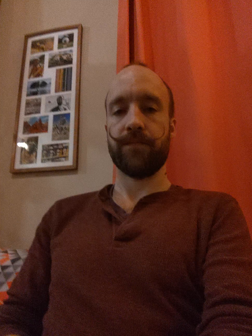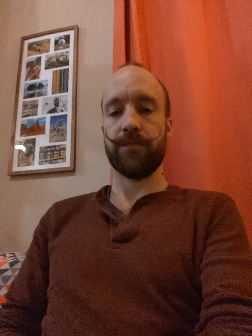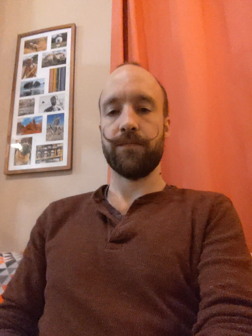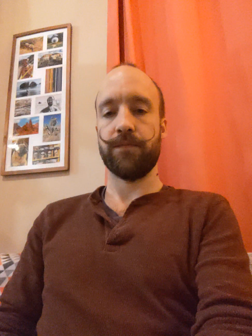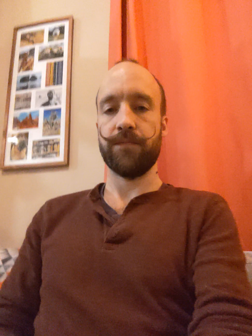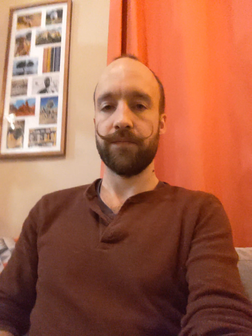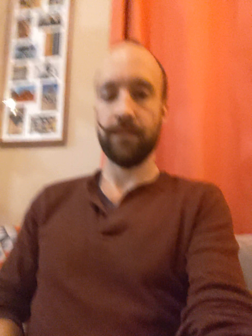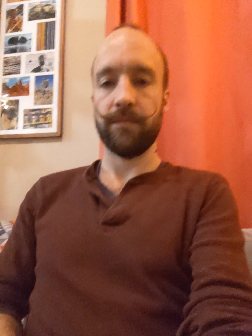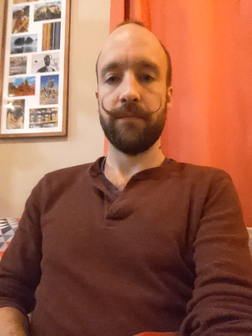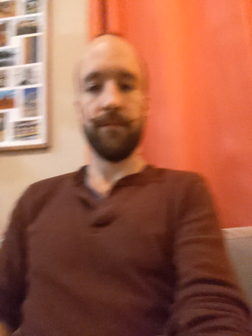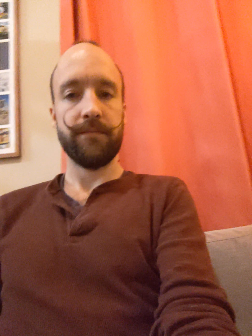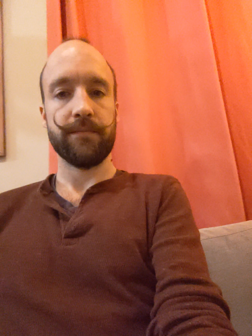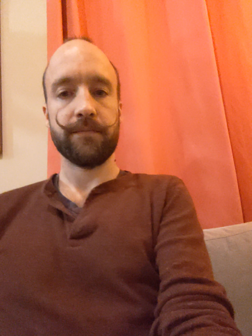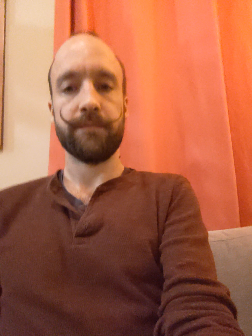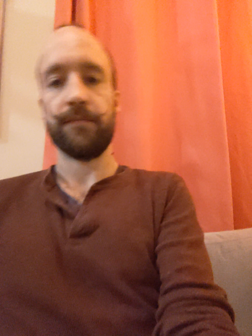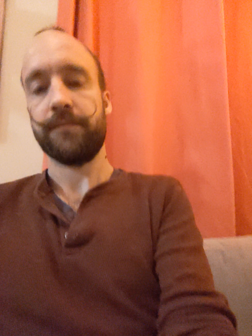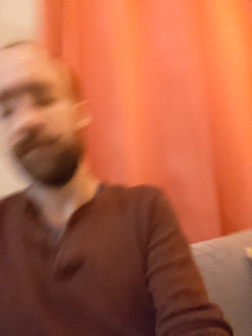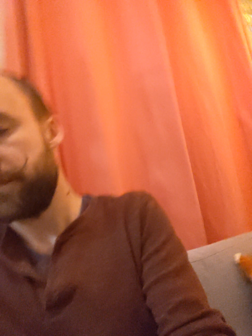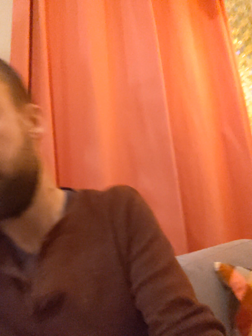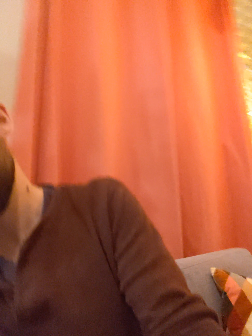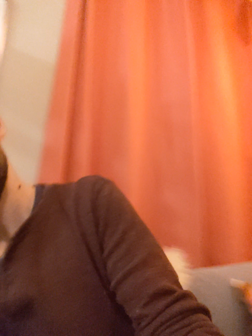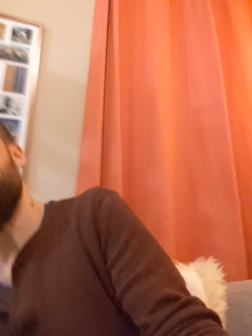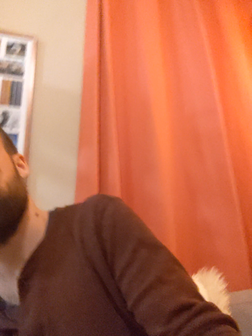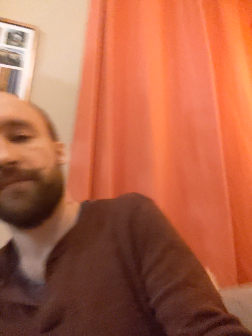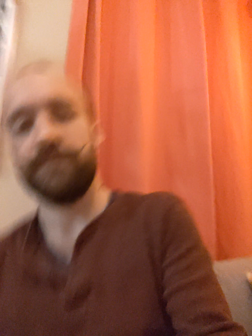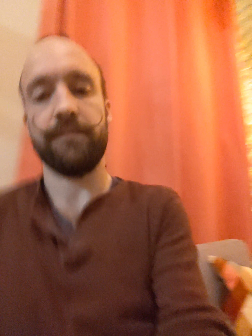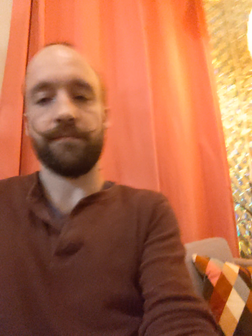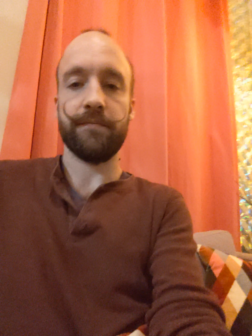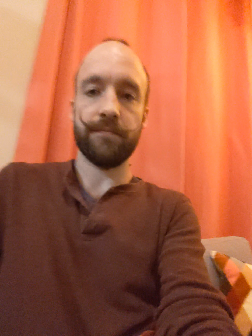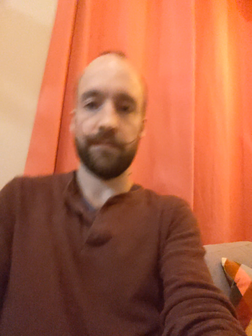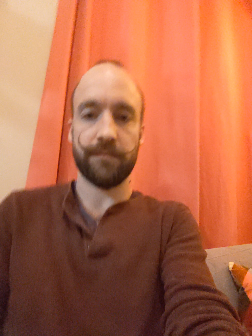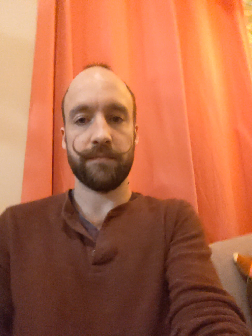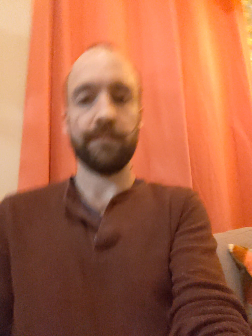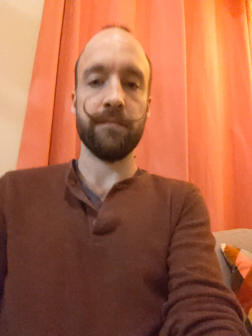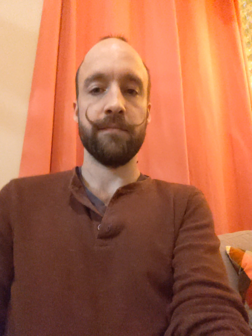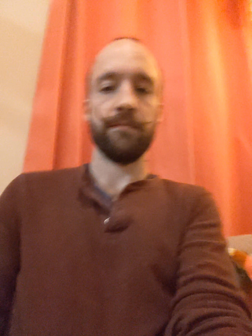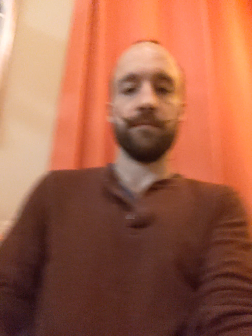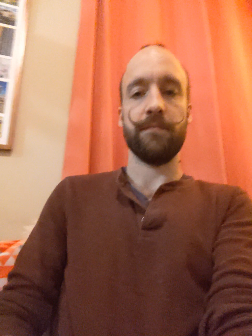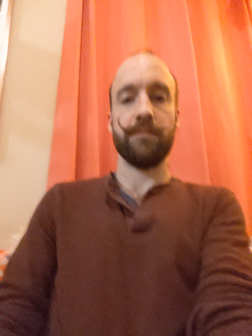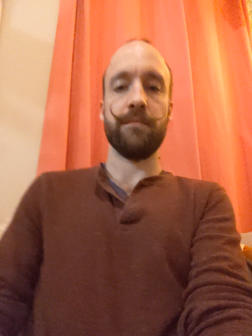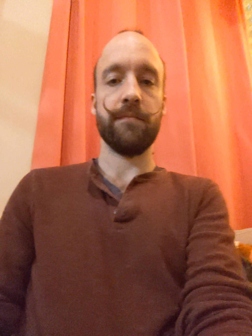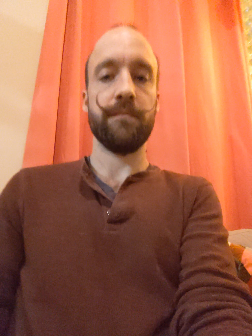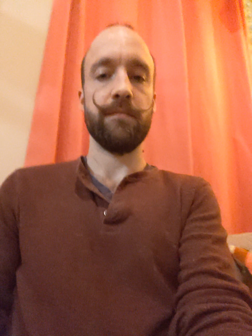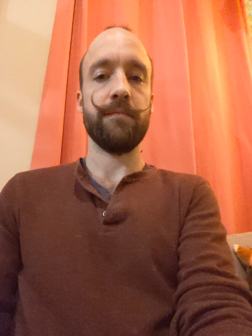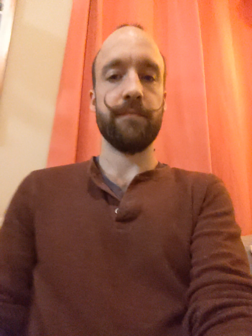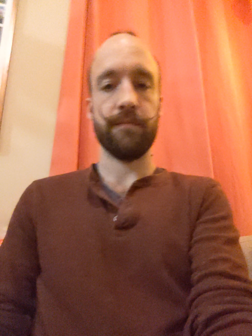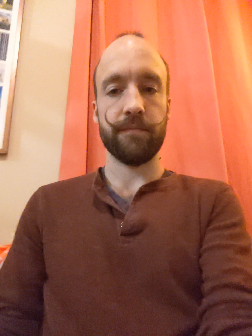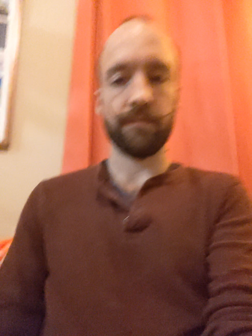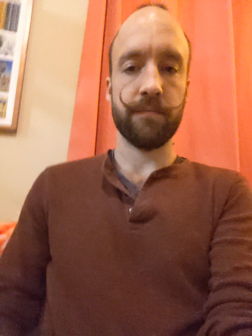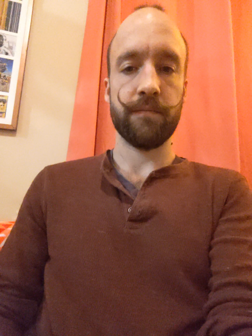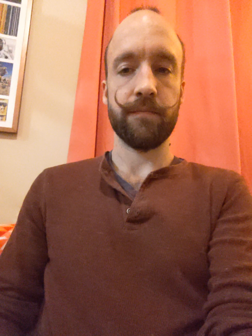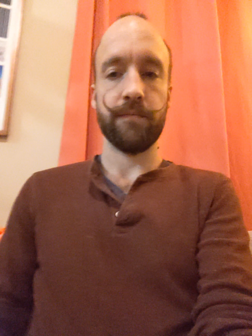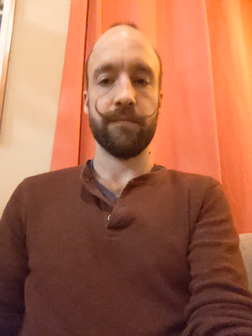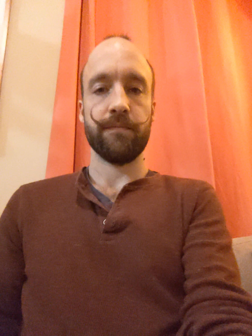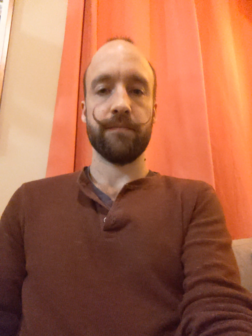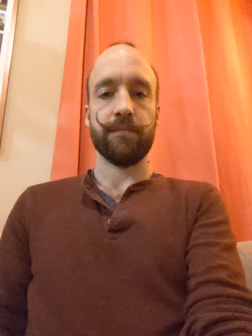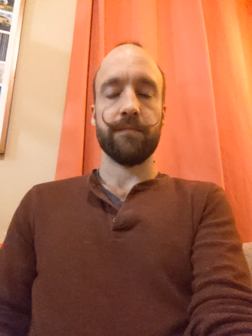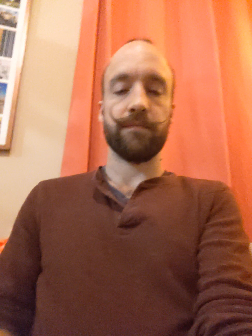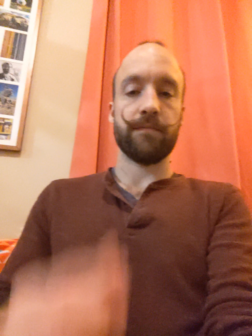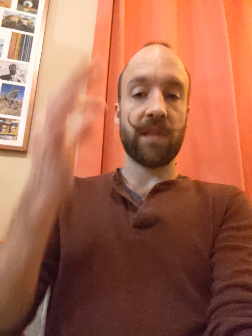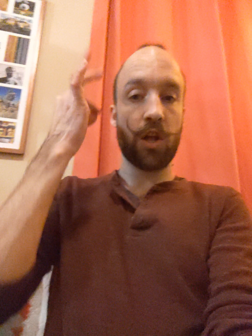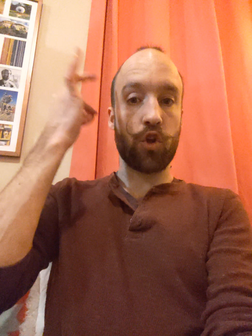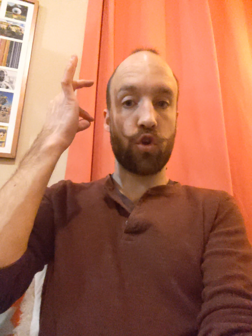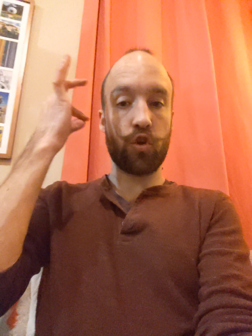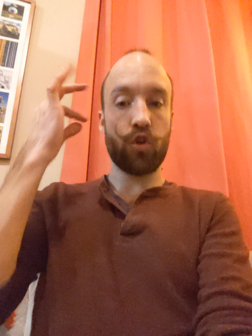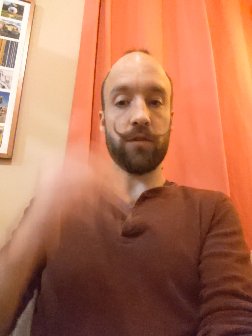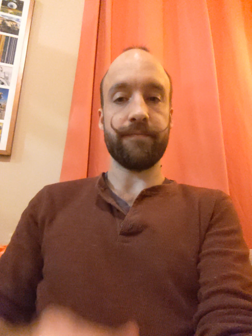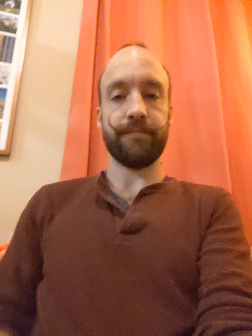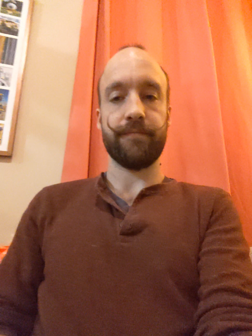hair